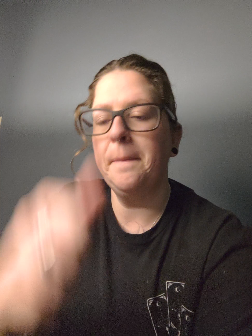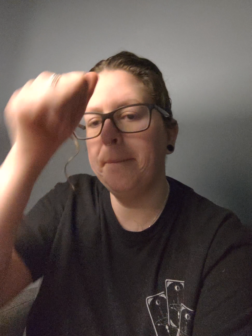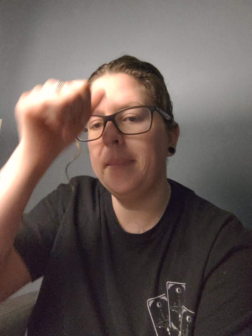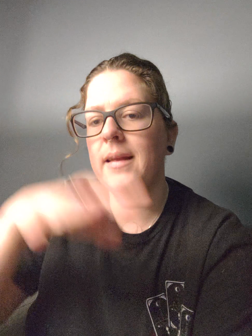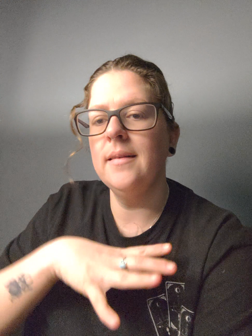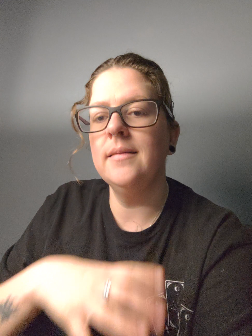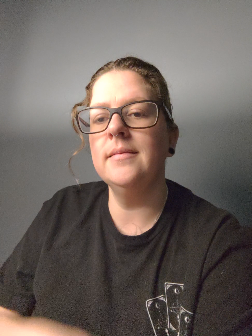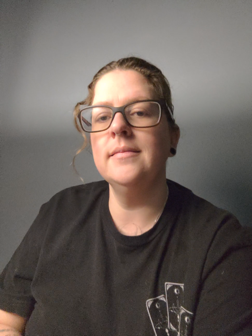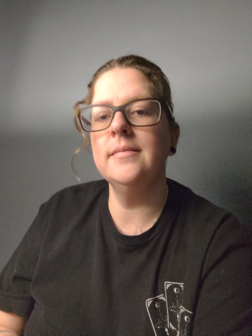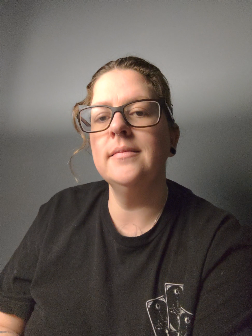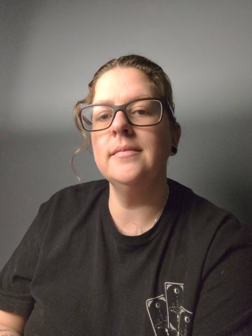man